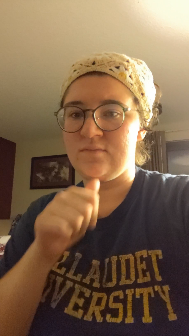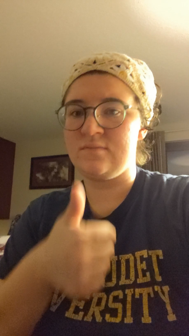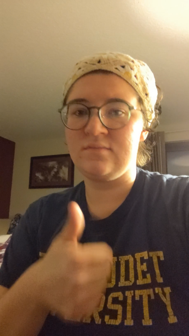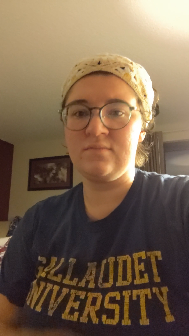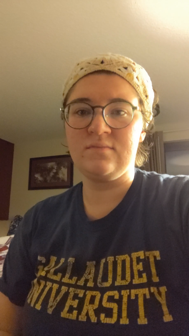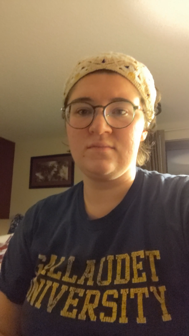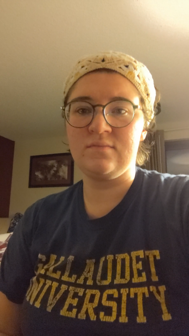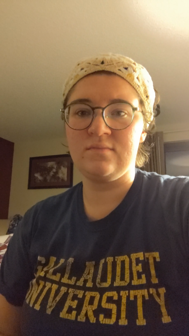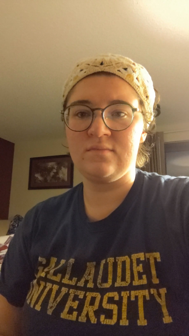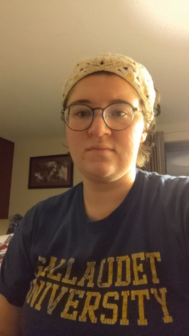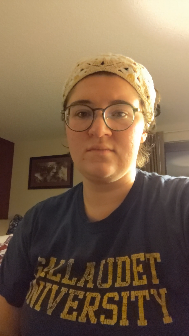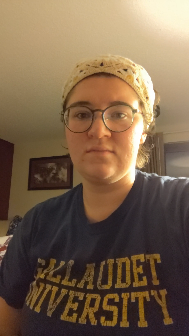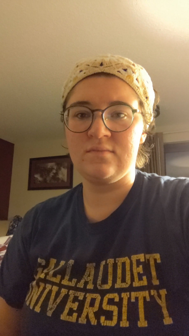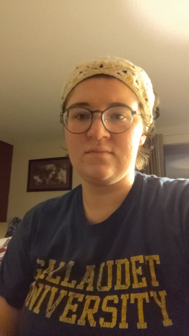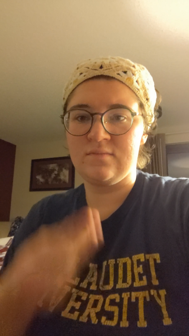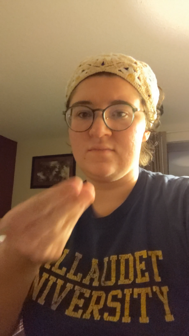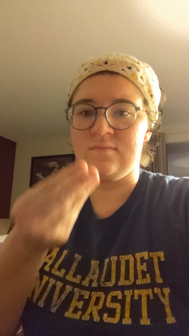feed